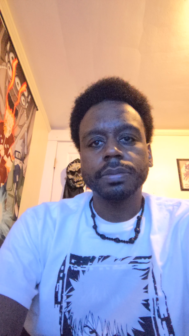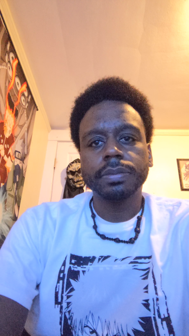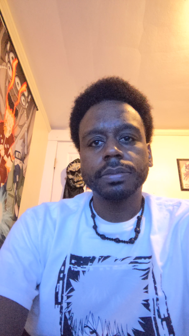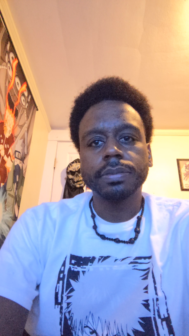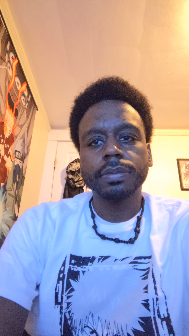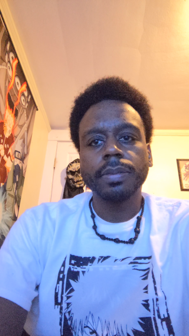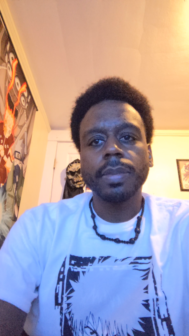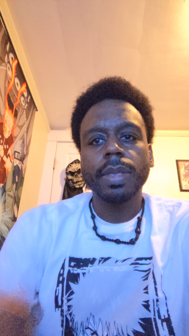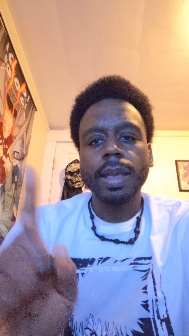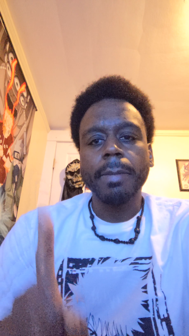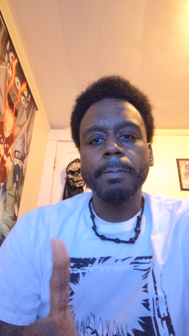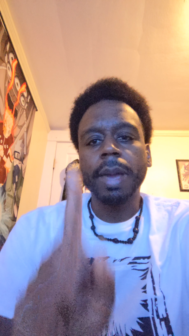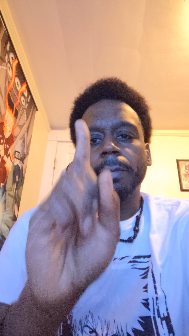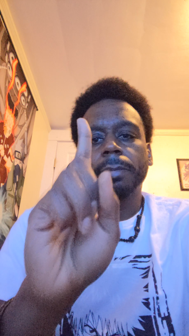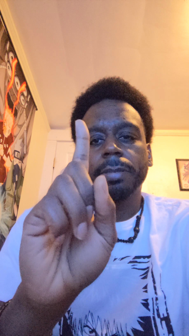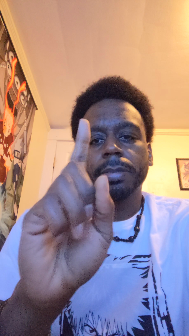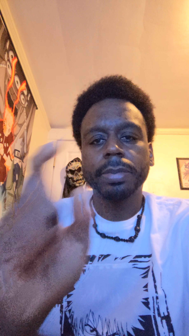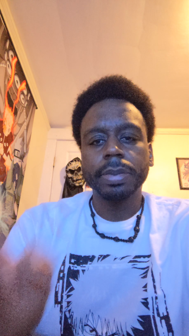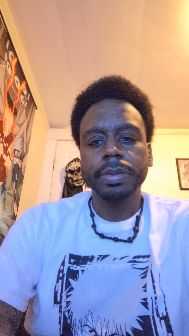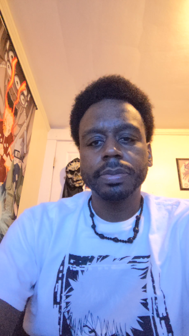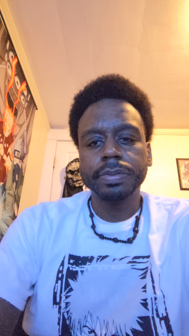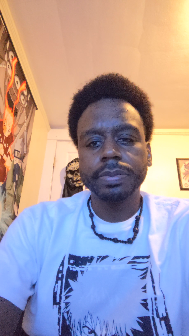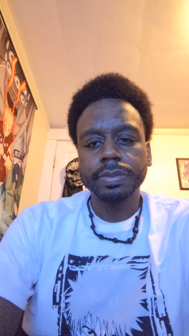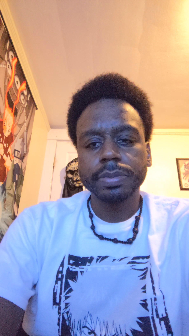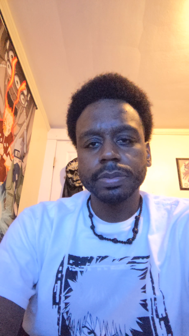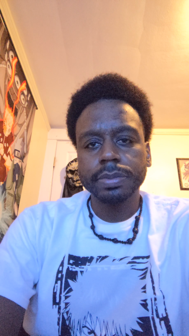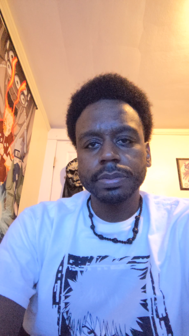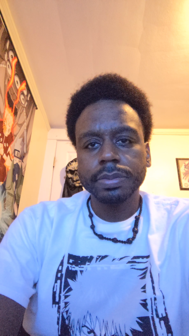bump